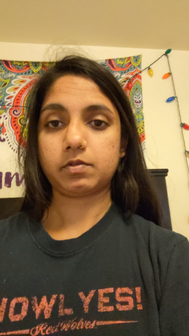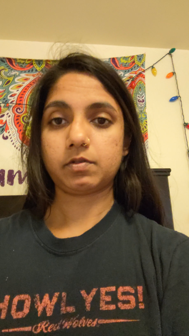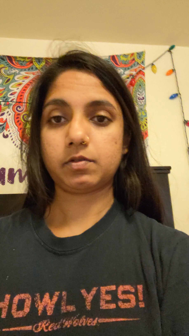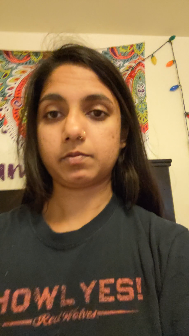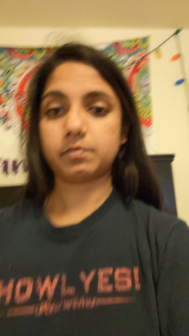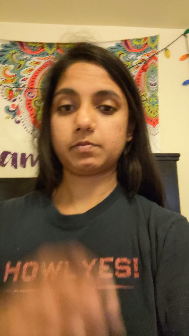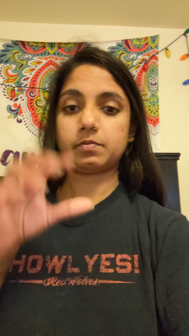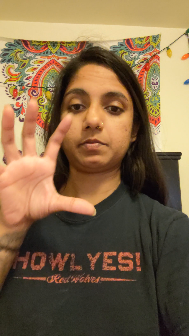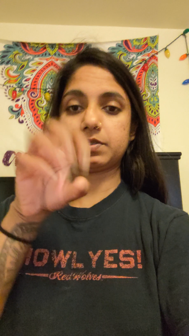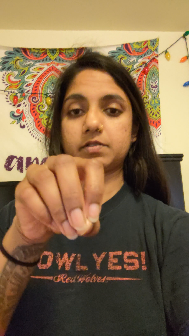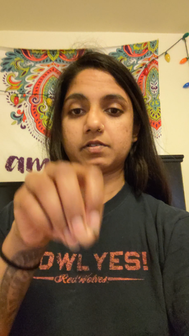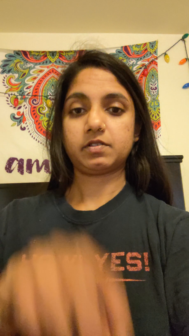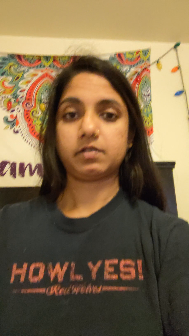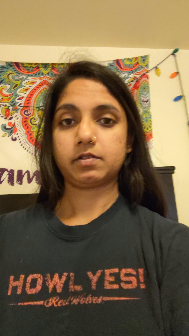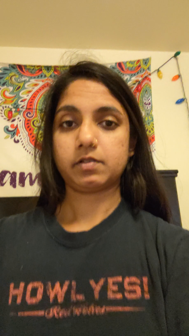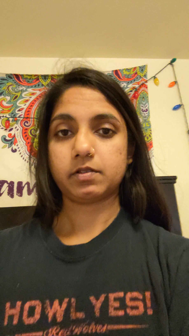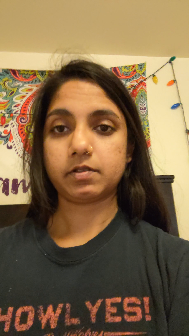bite